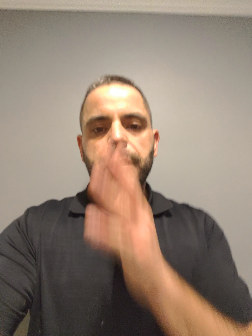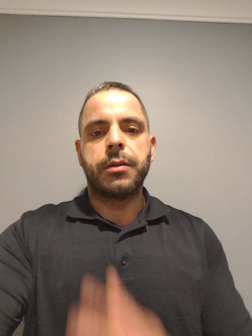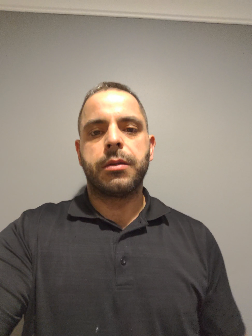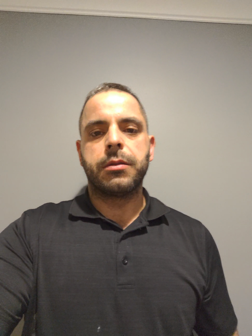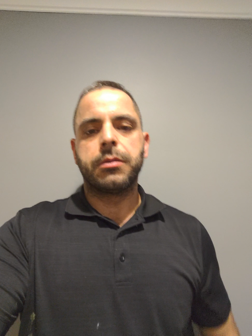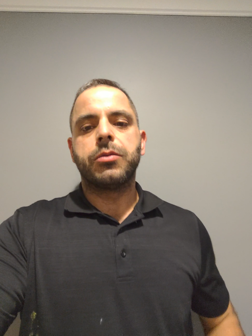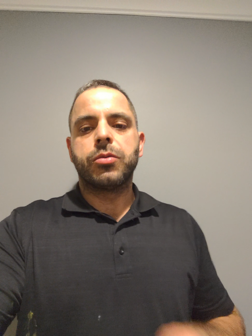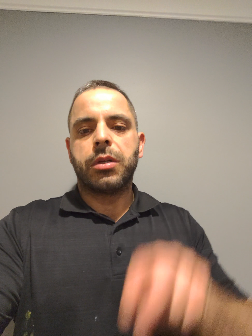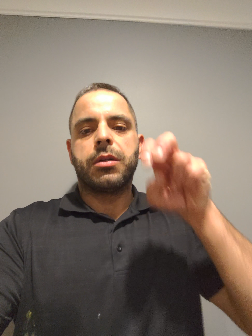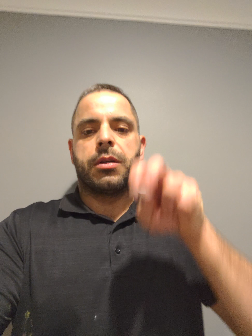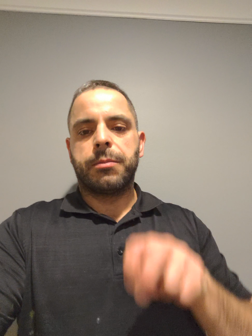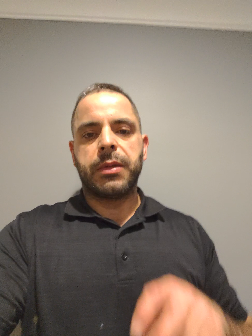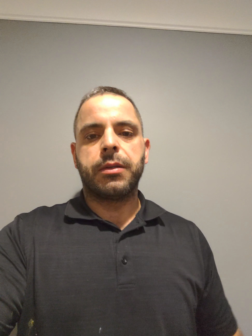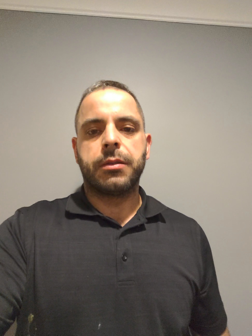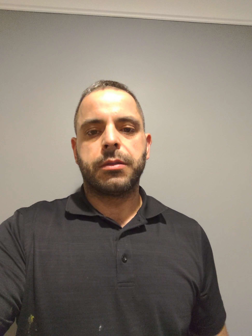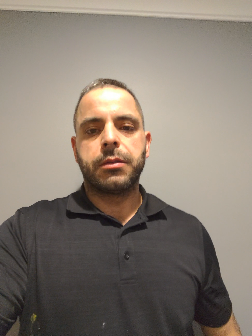jump